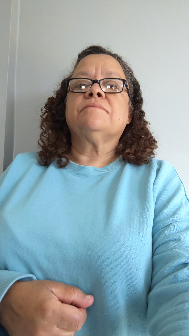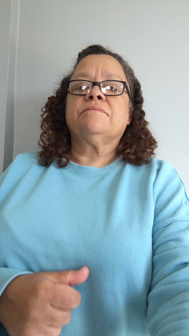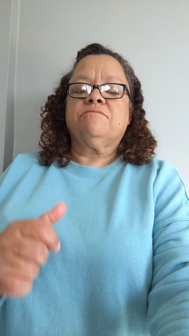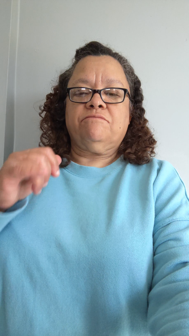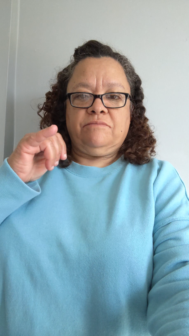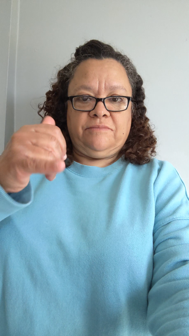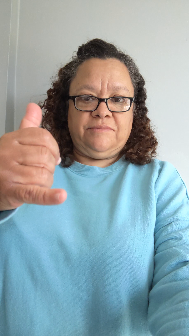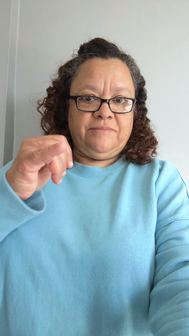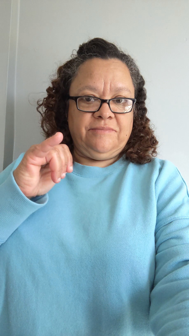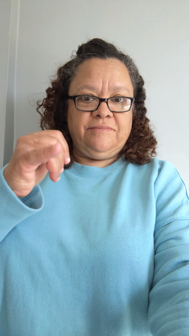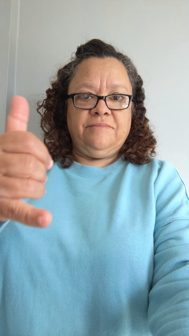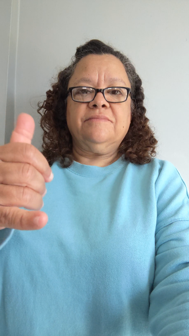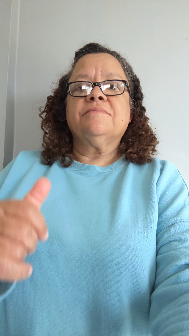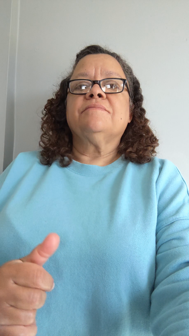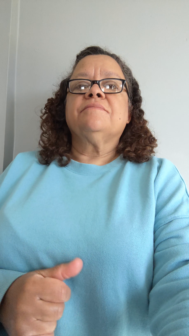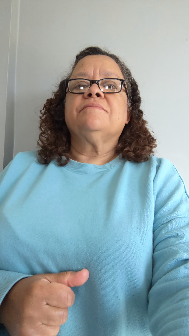rocking chair